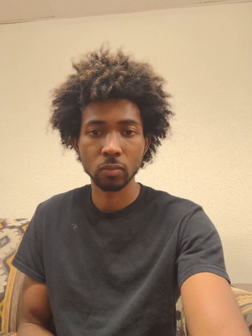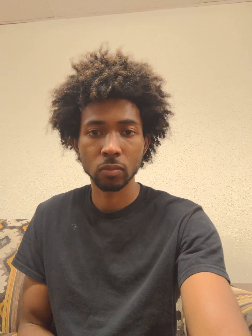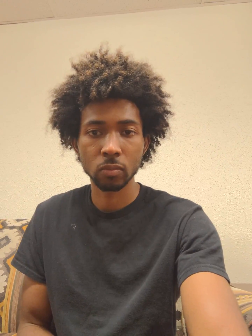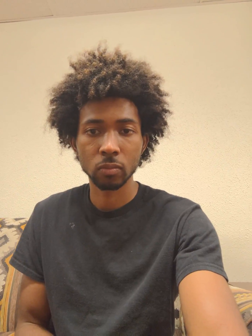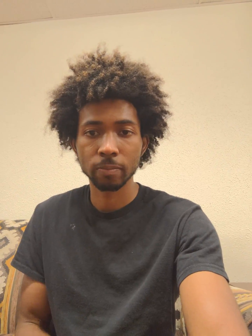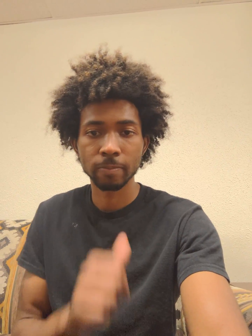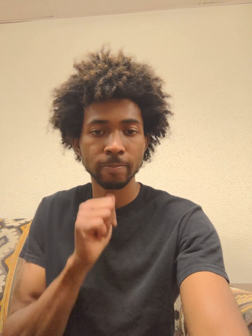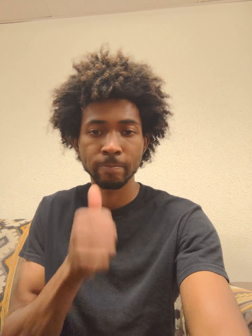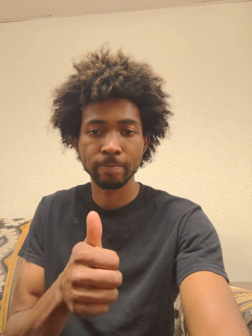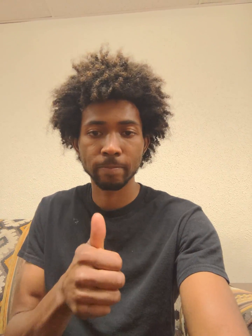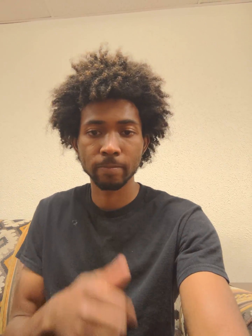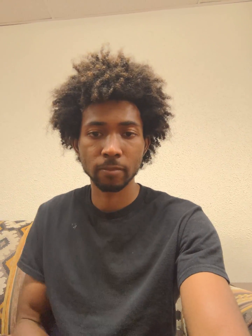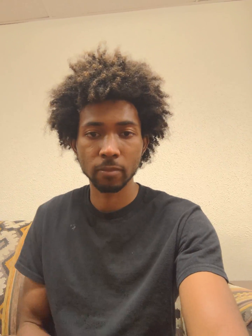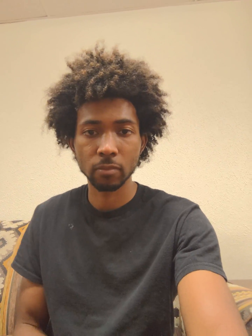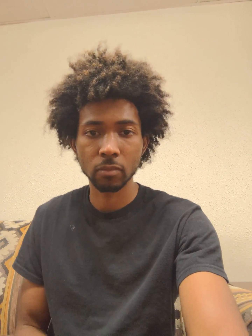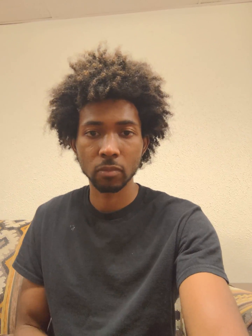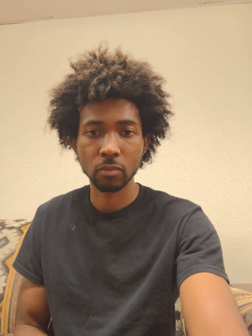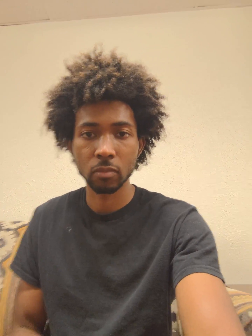don't